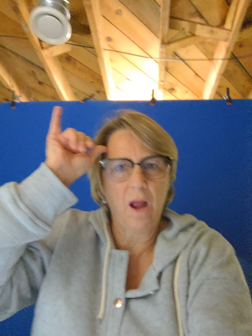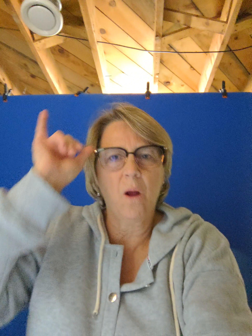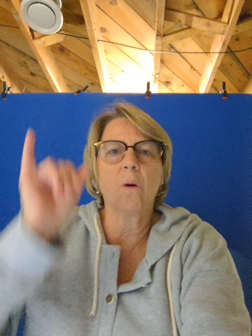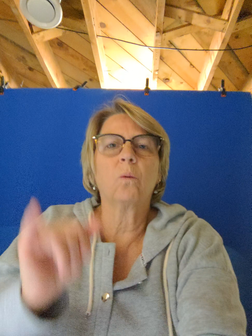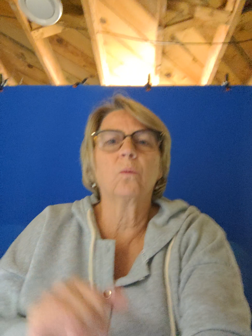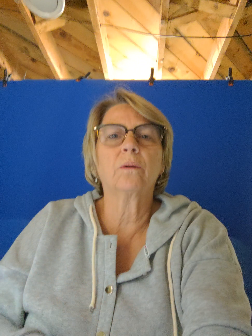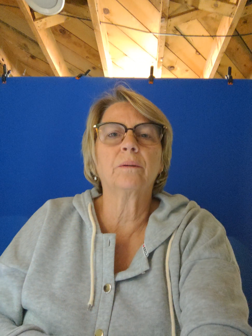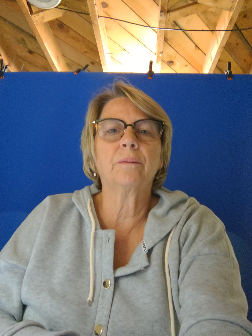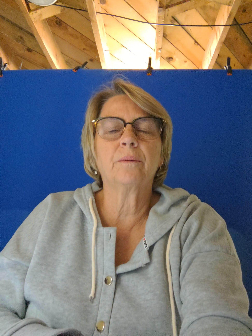cow